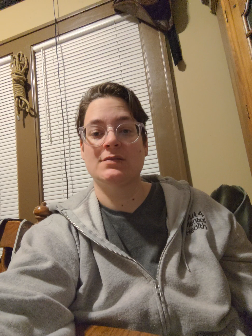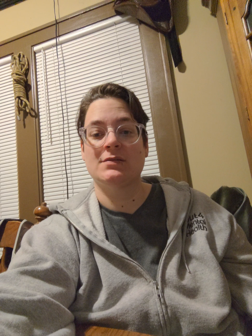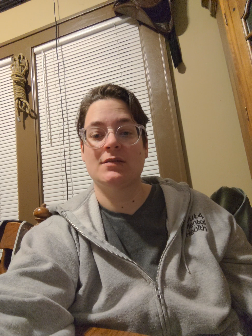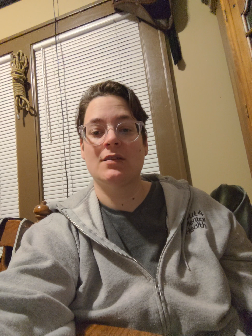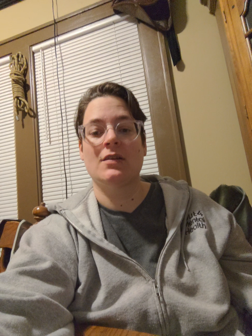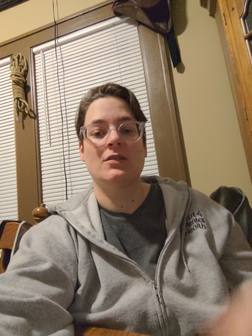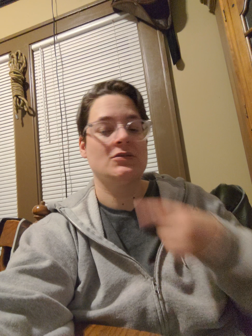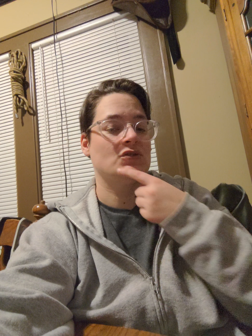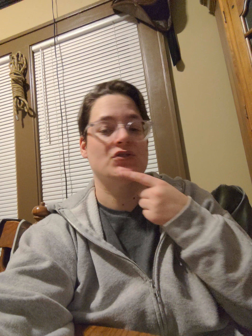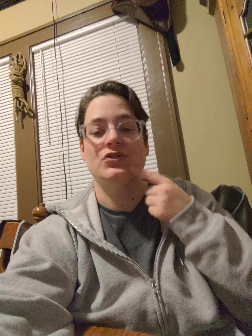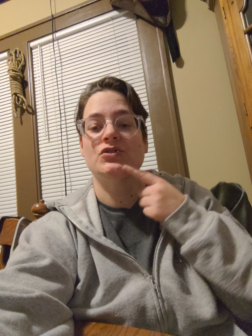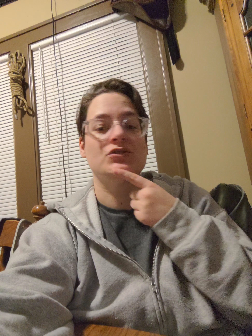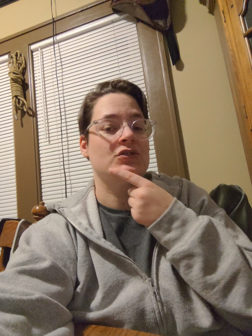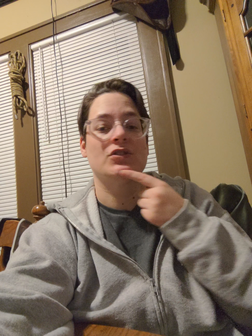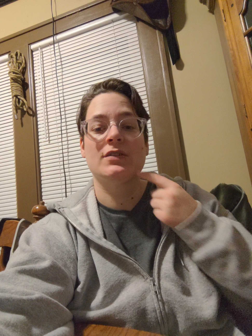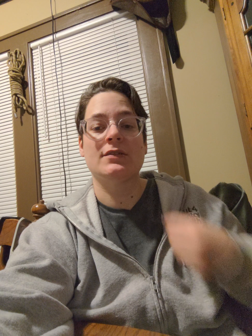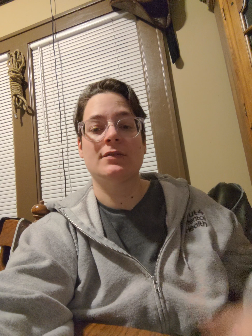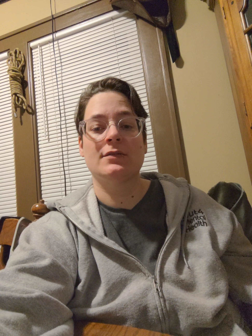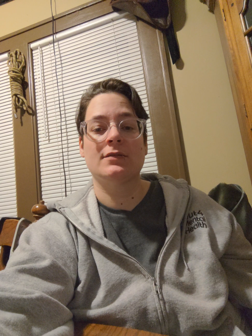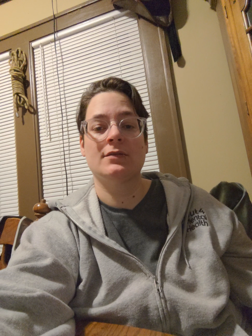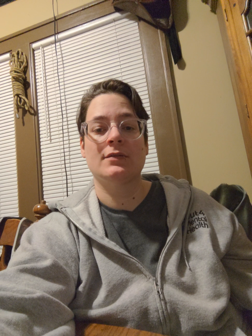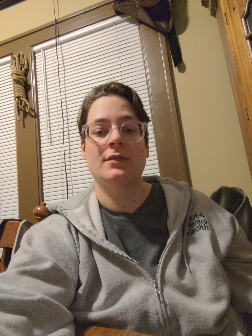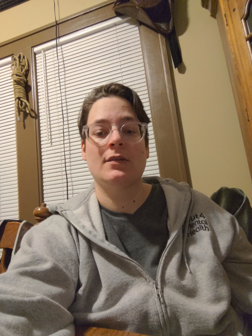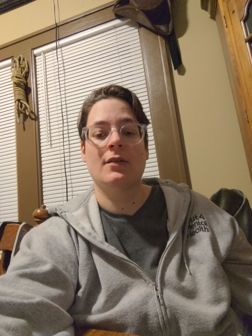chin